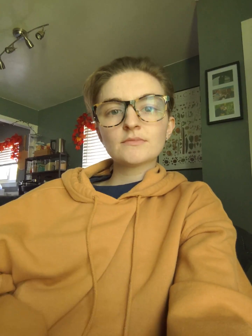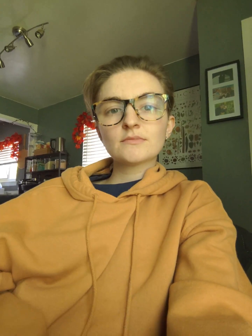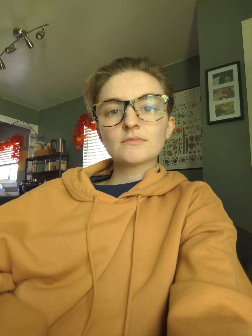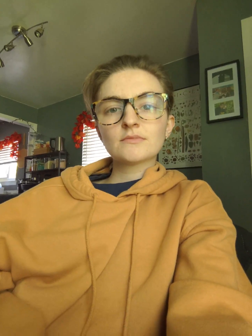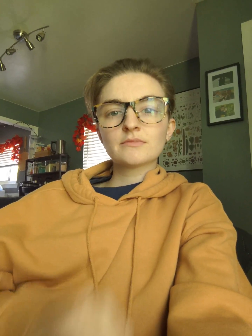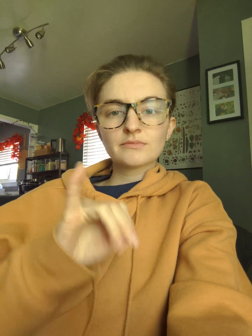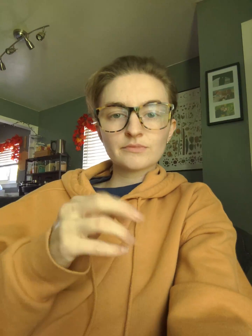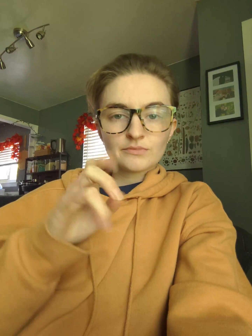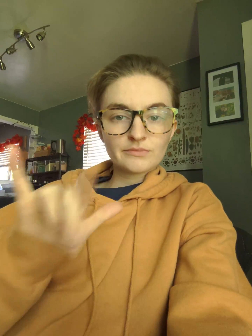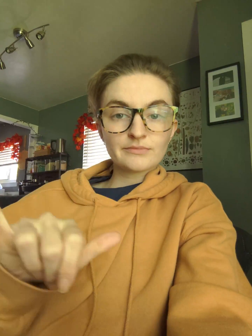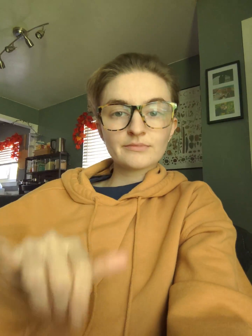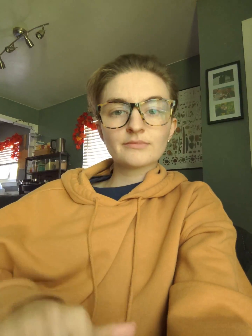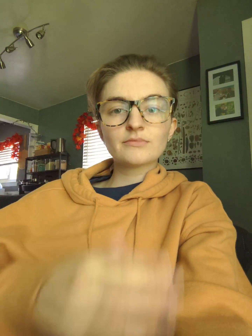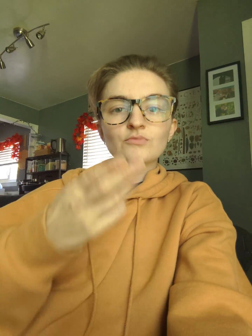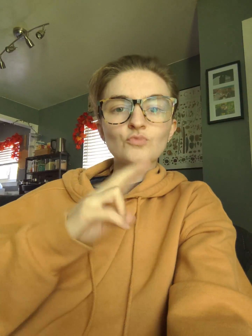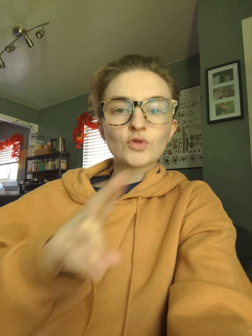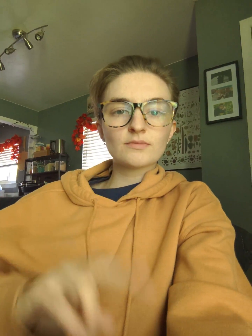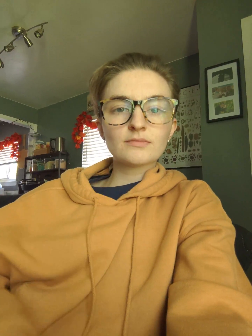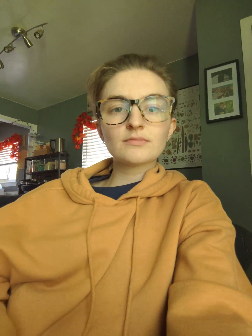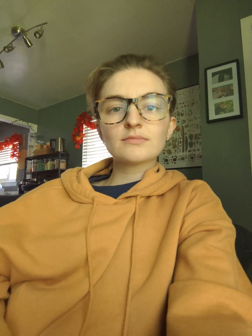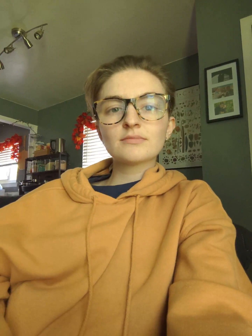jelly